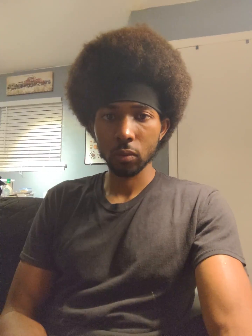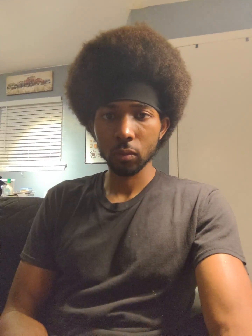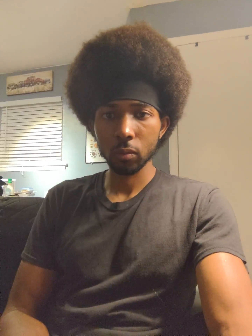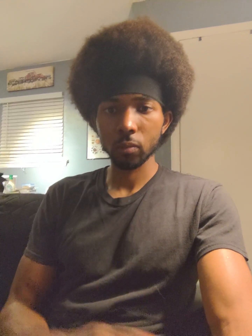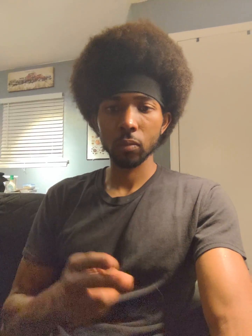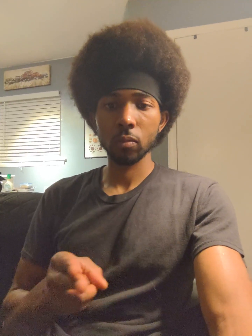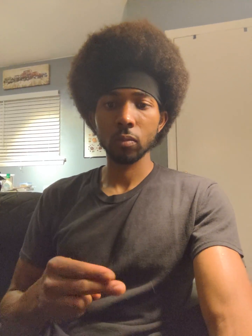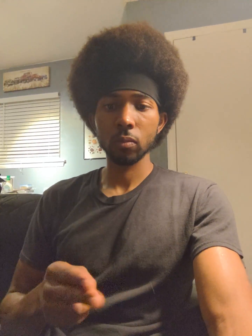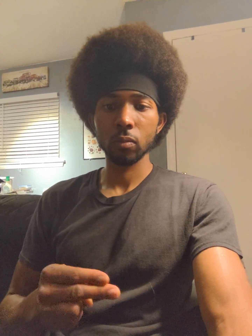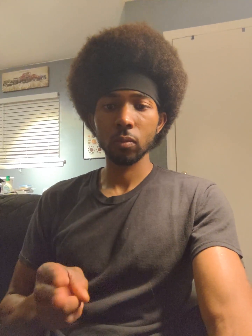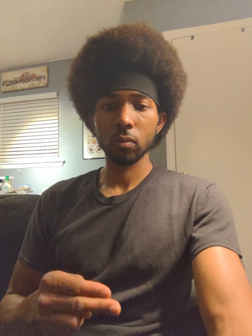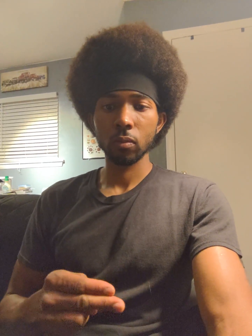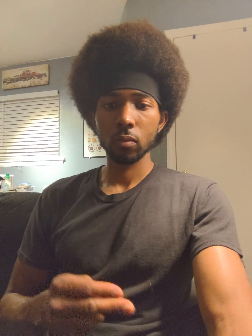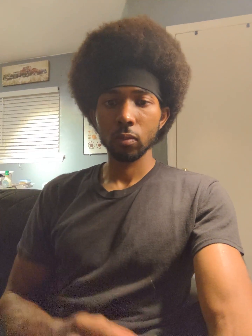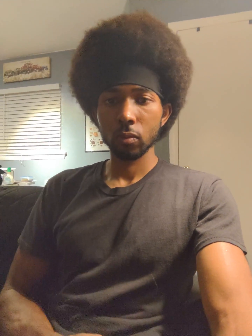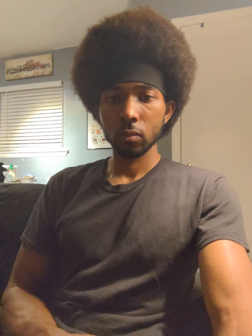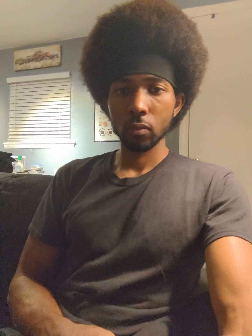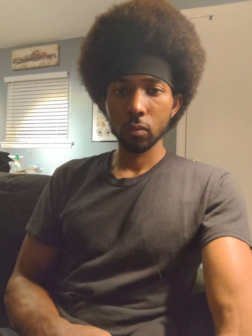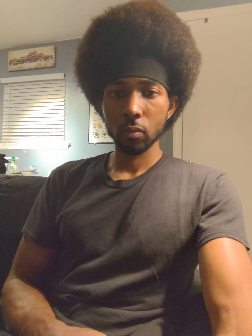belt